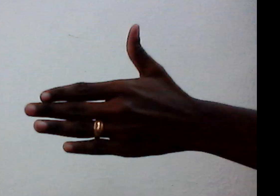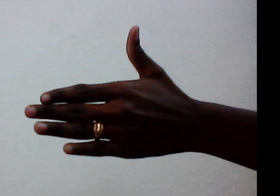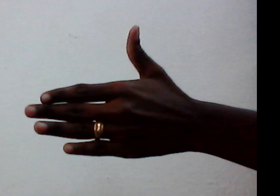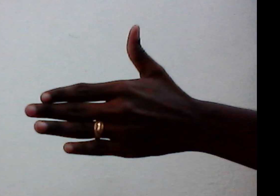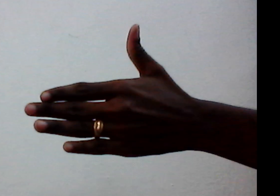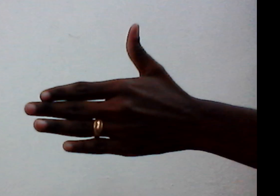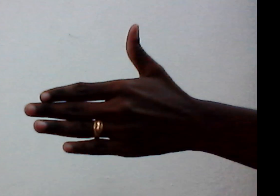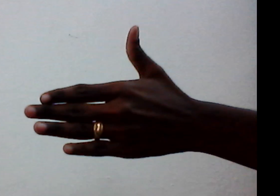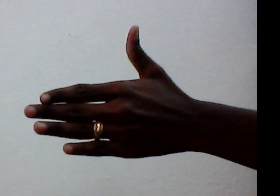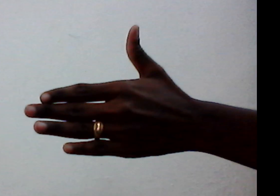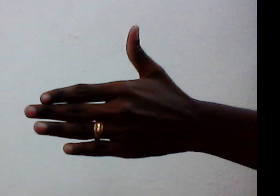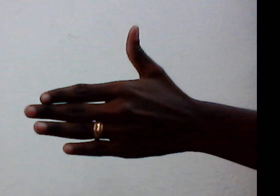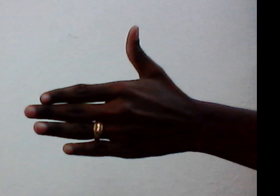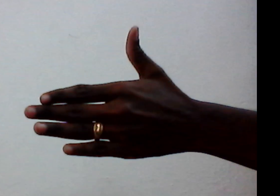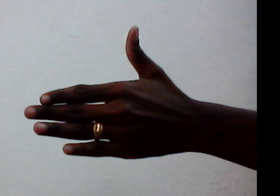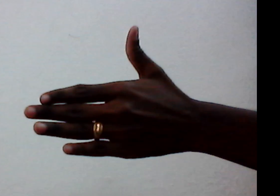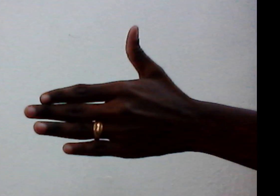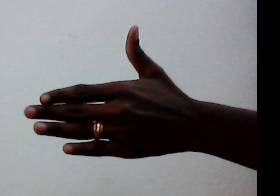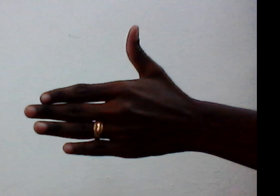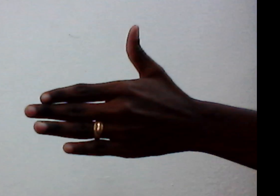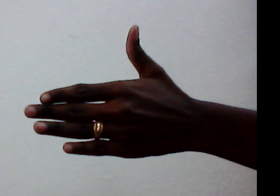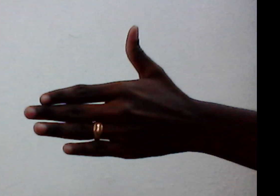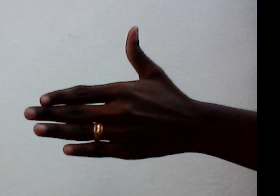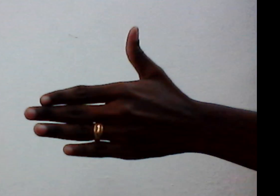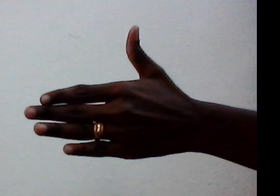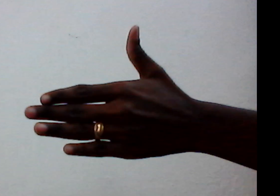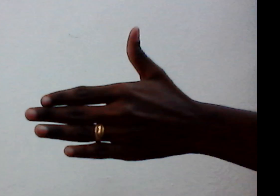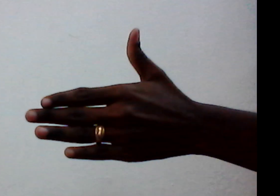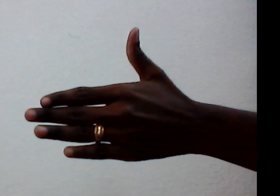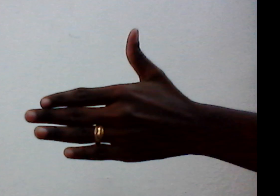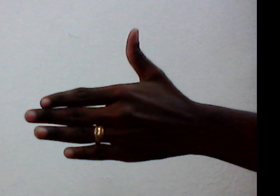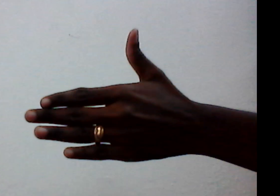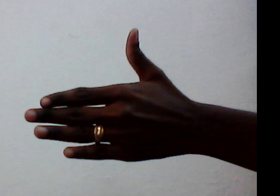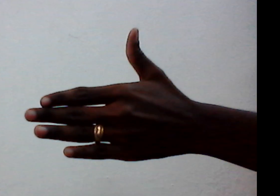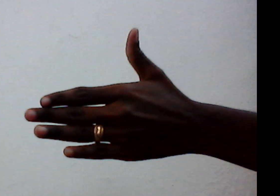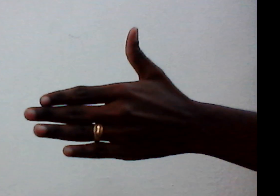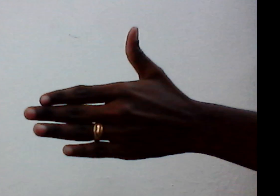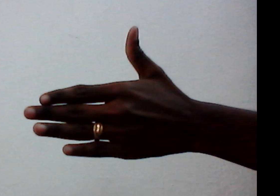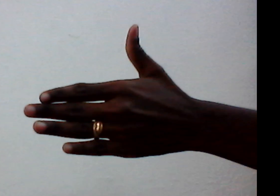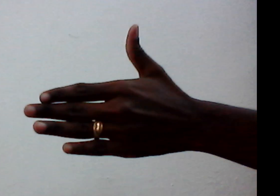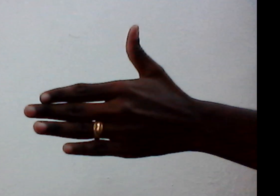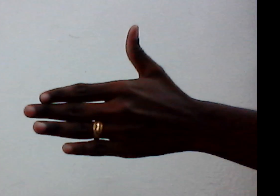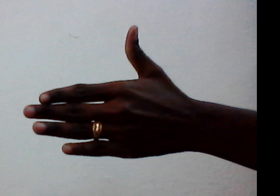ആ